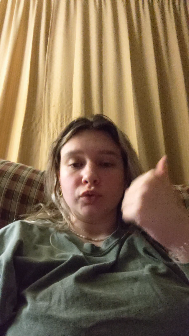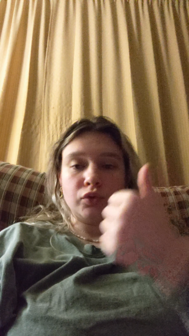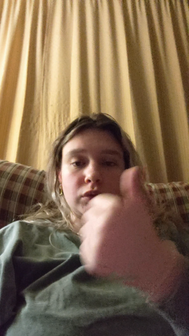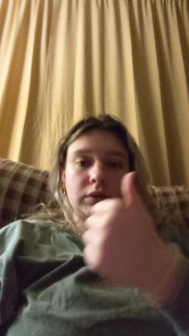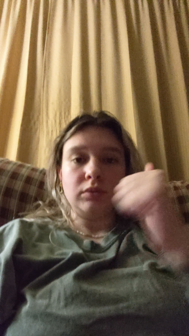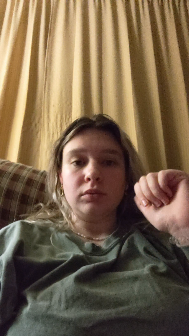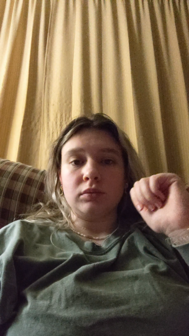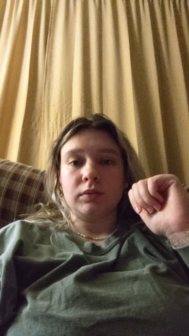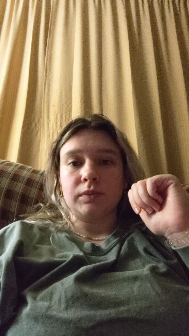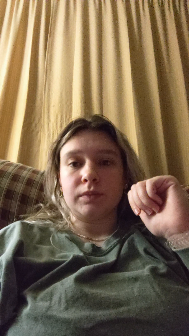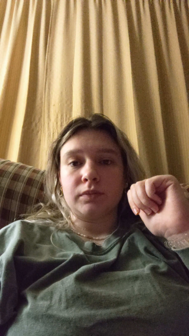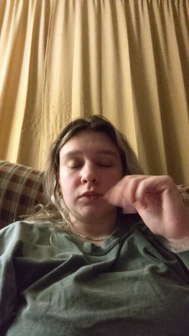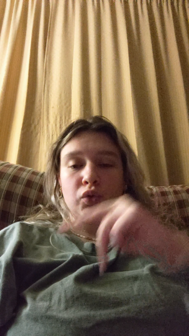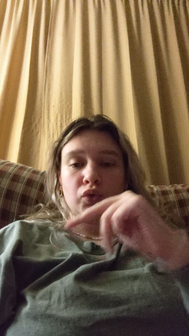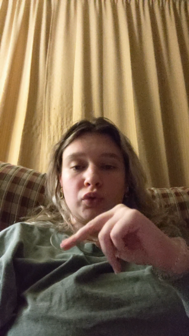nurse